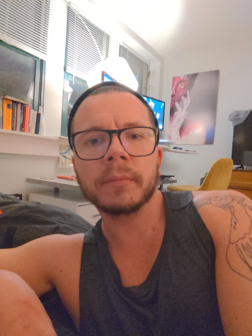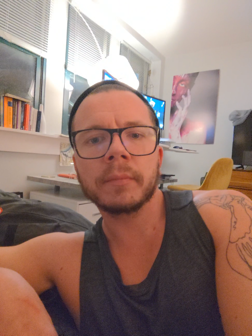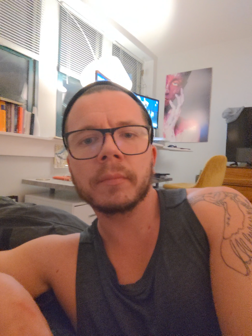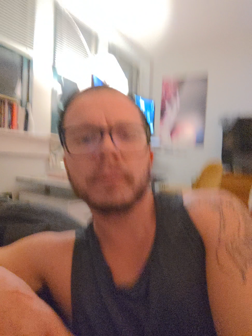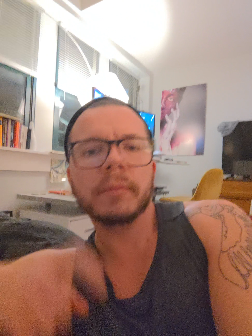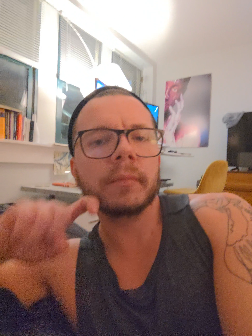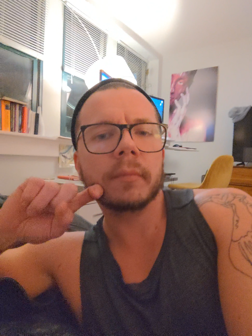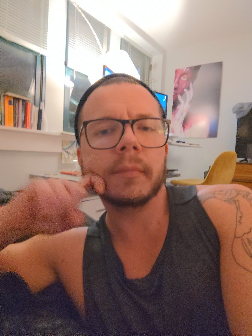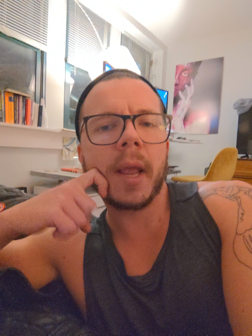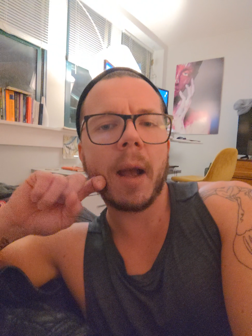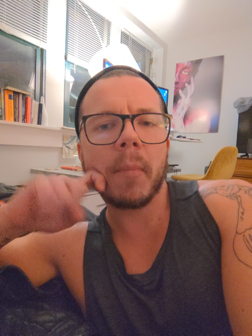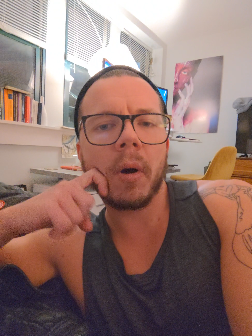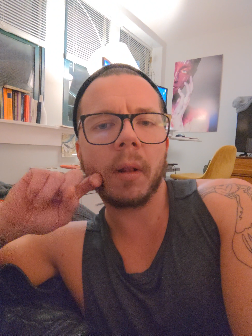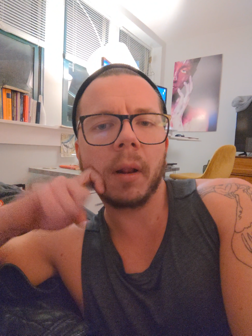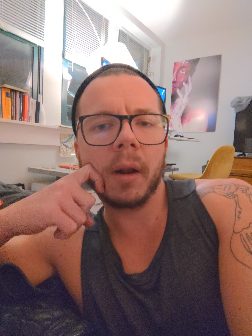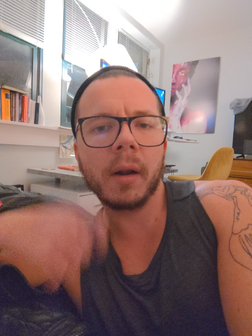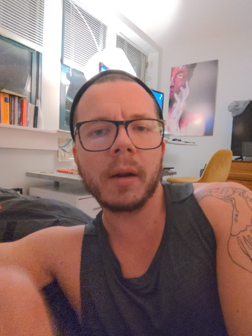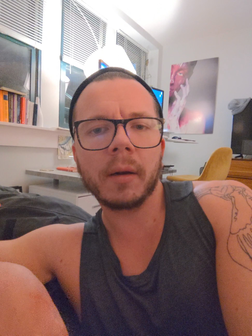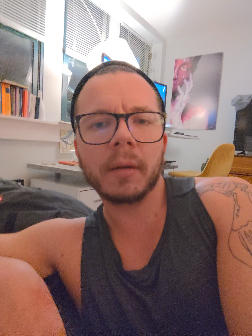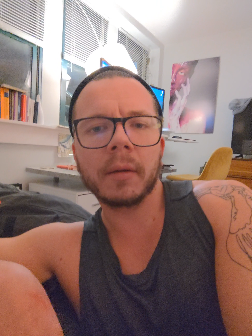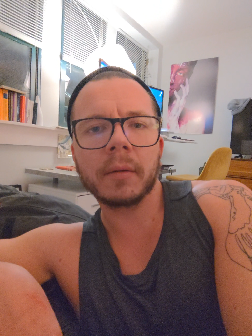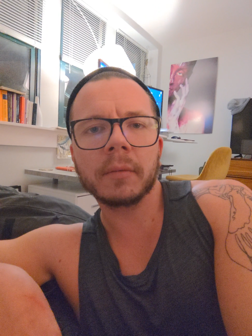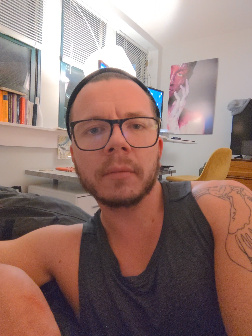apple